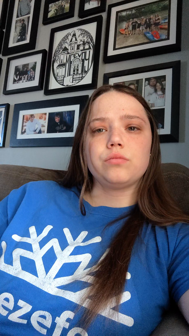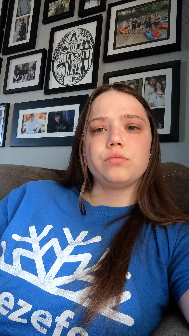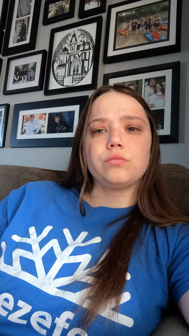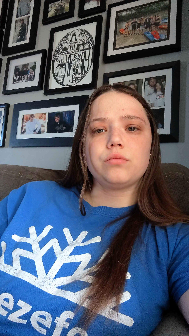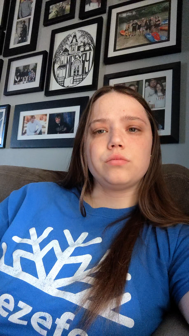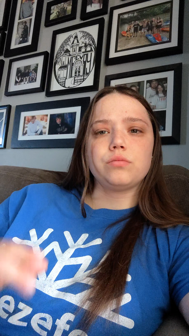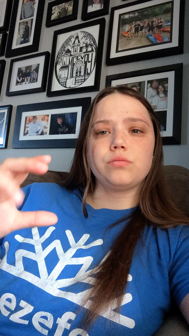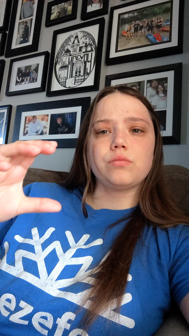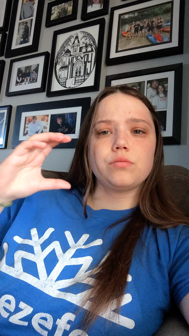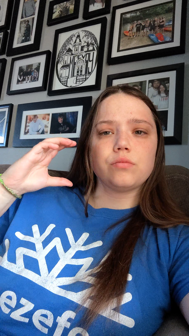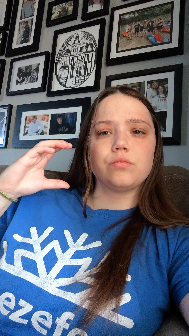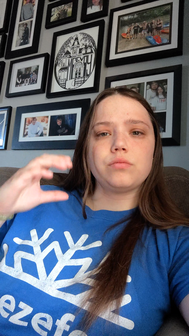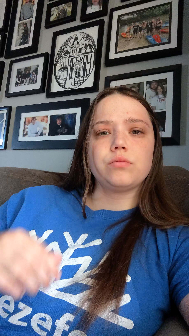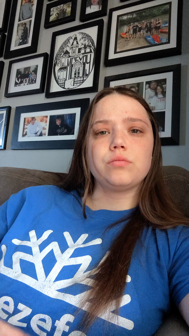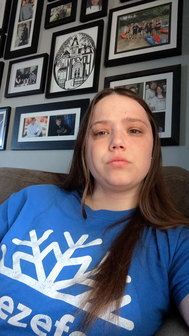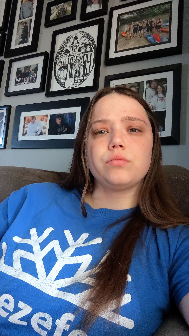bus